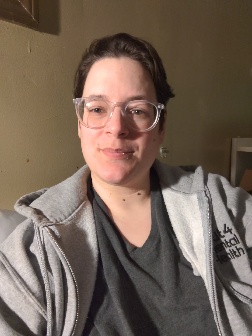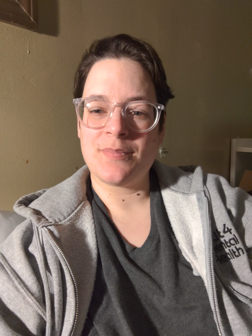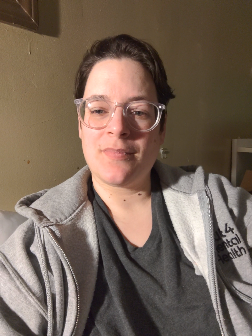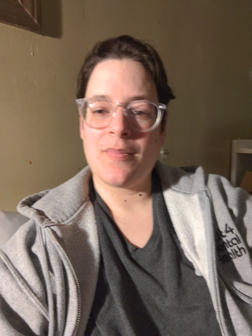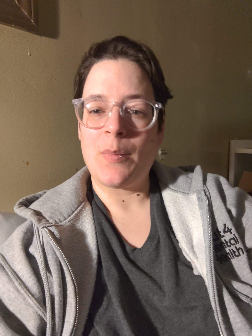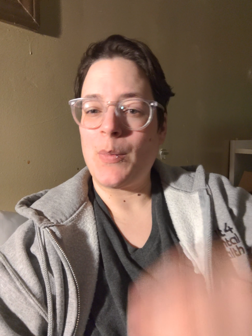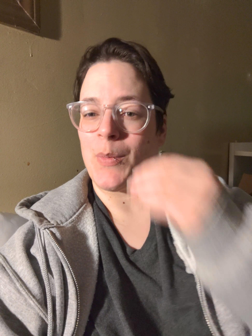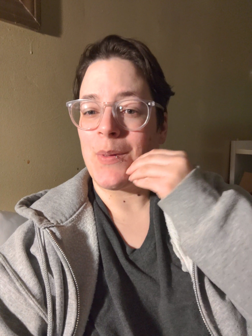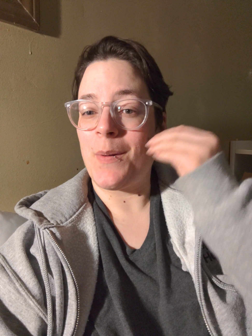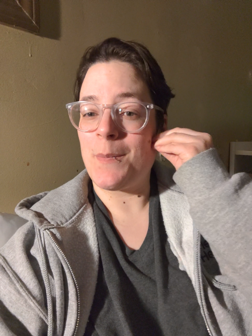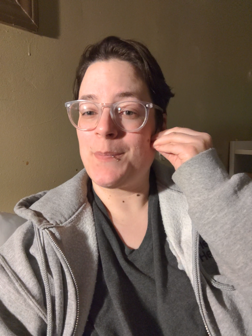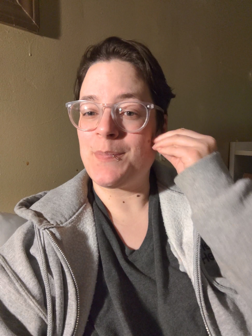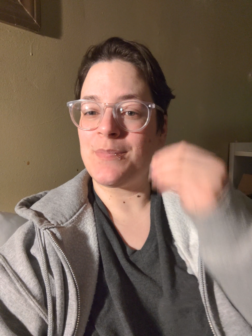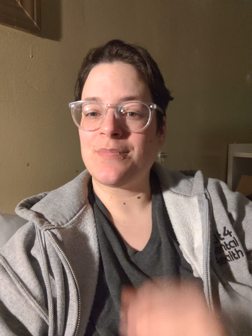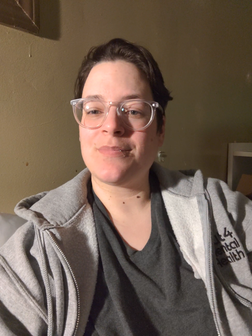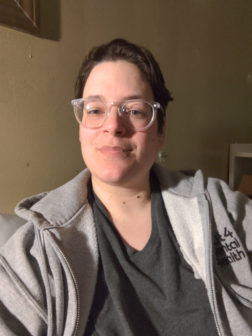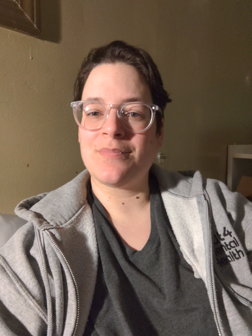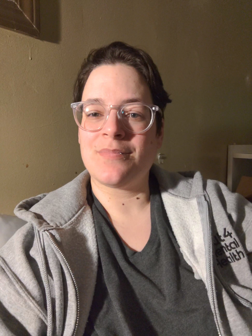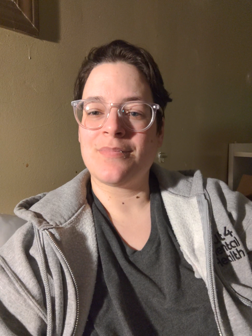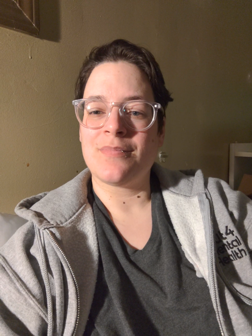home